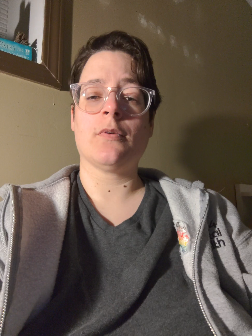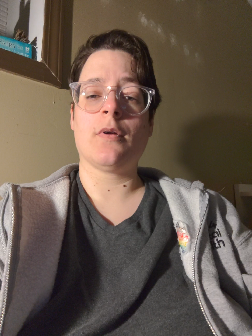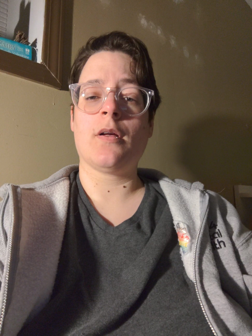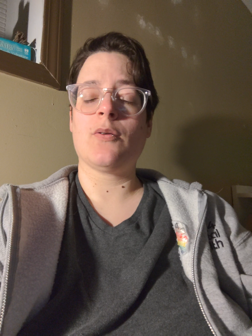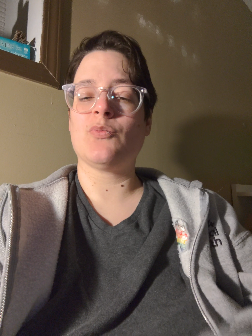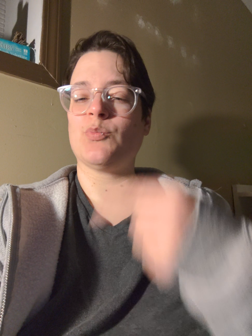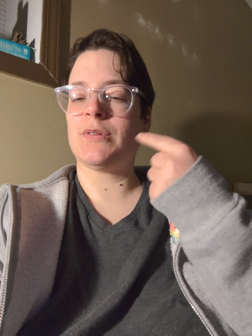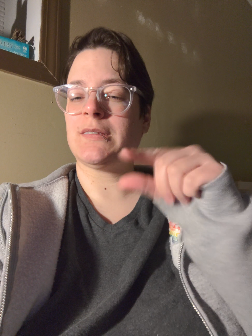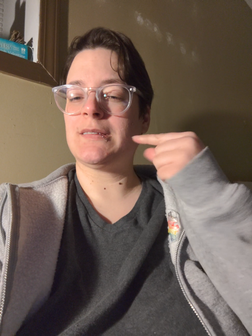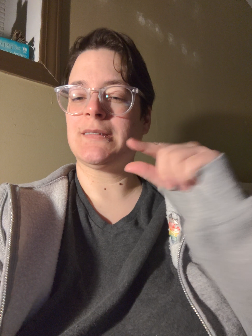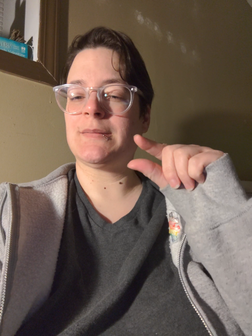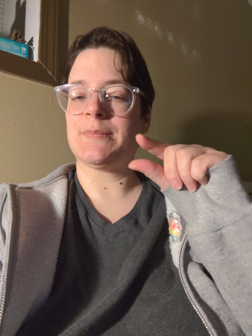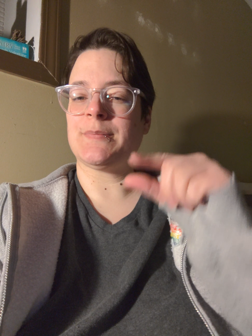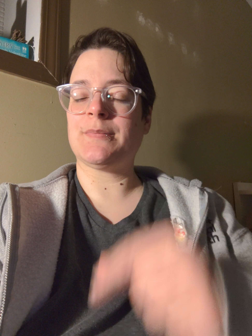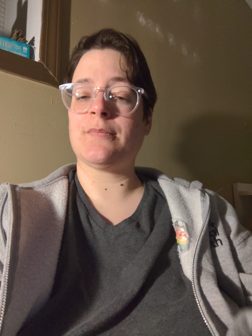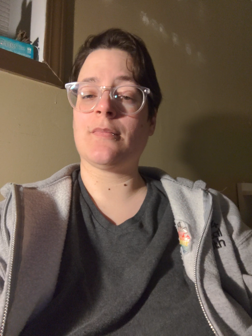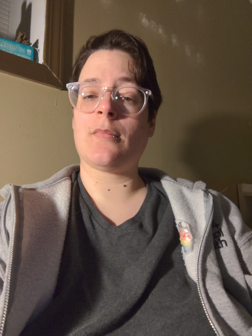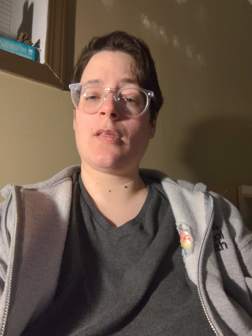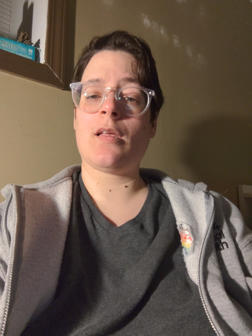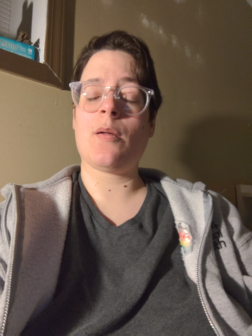green